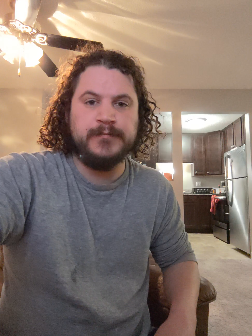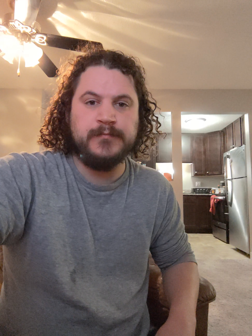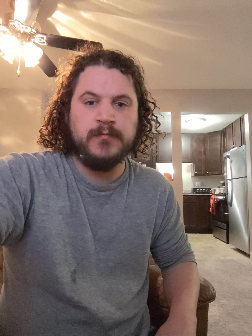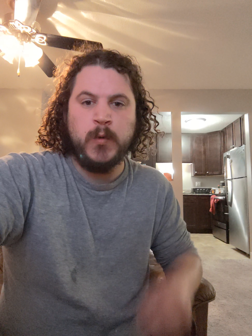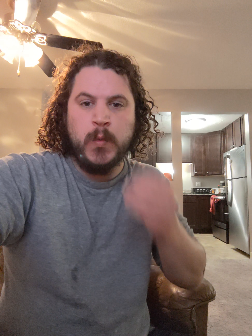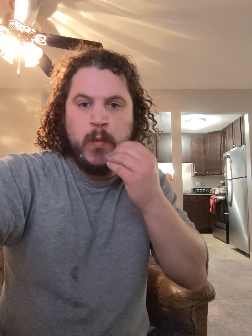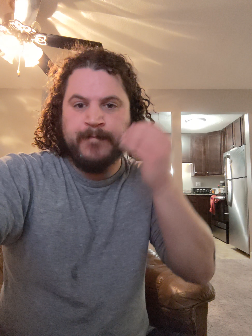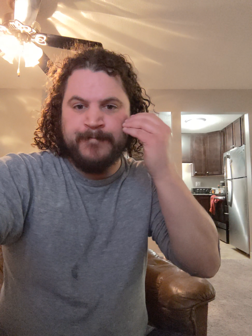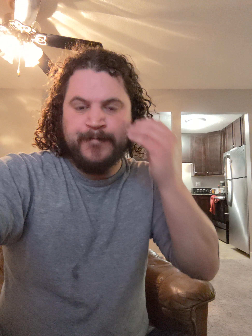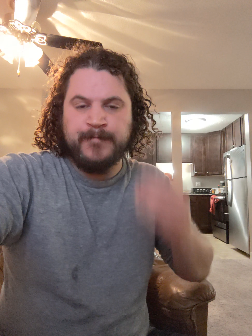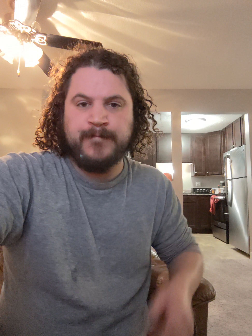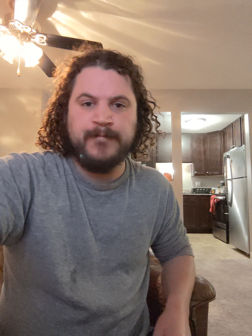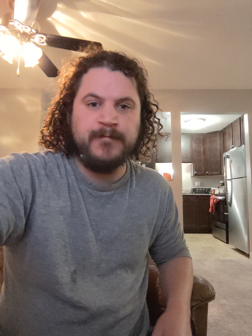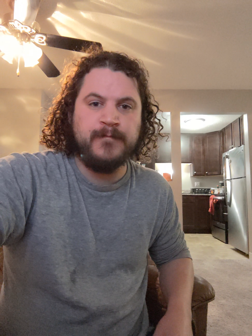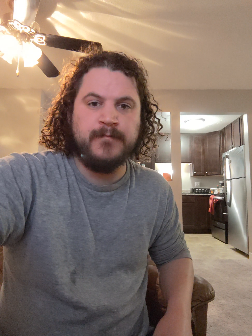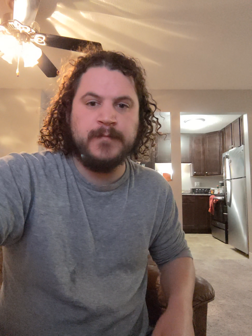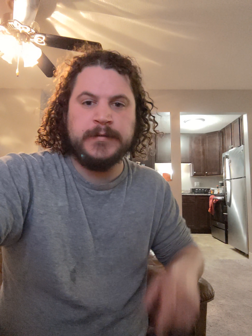home